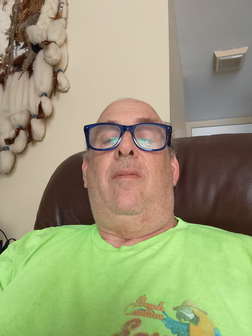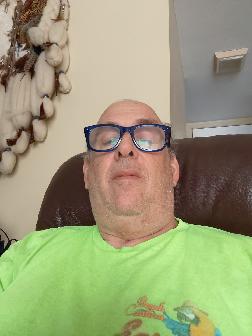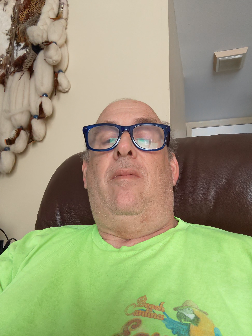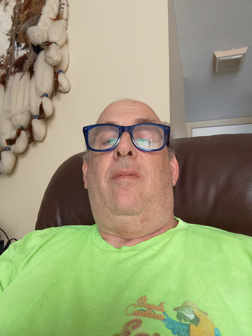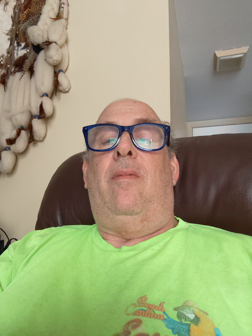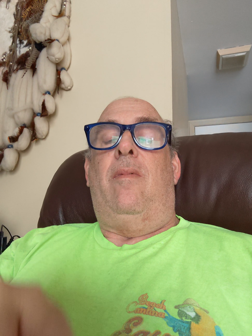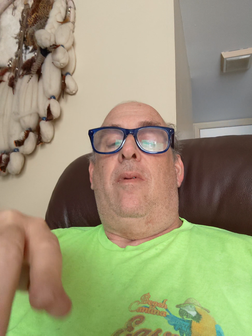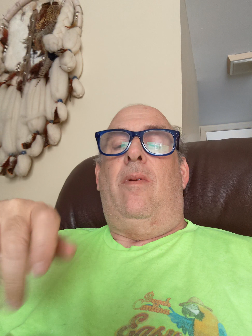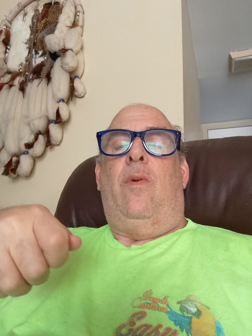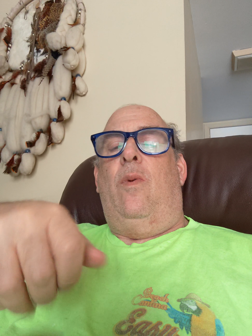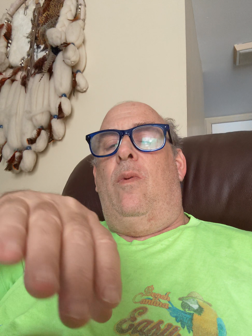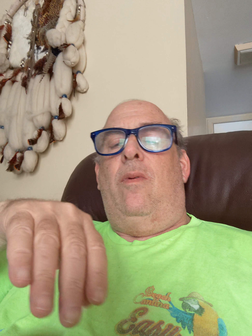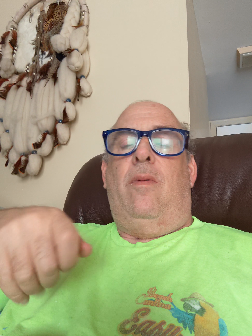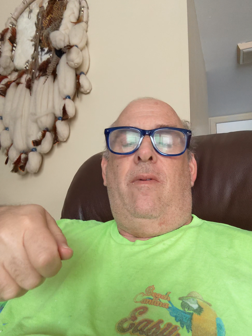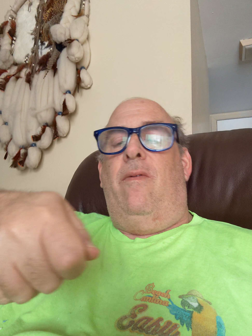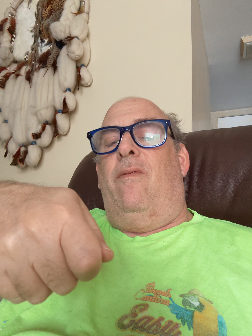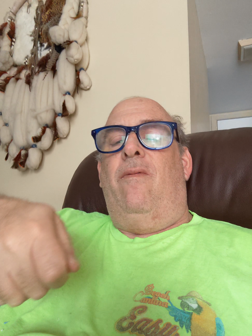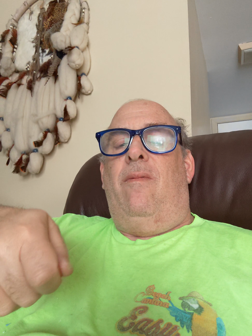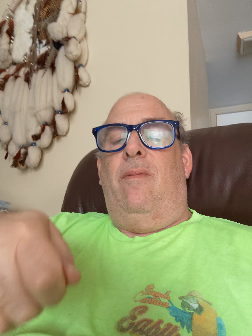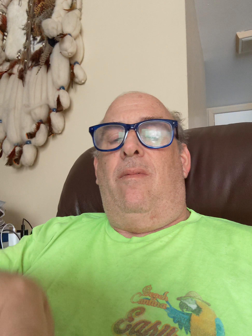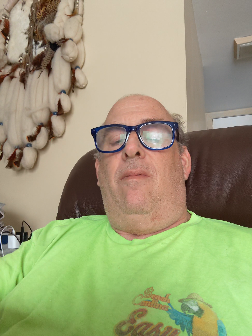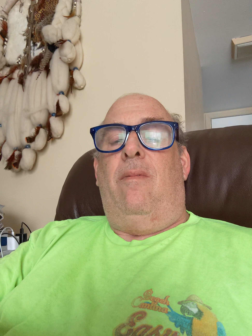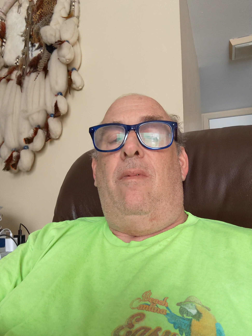vacuum